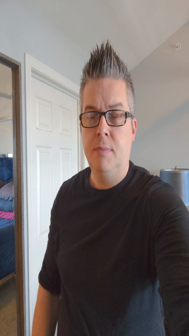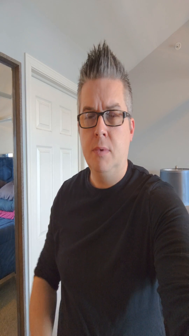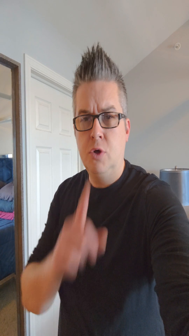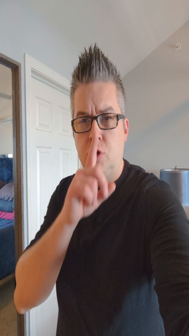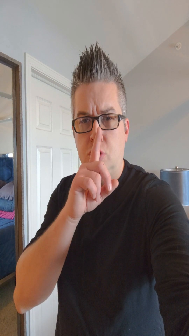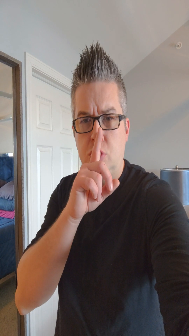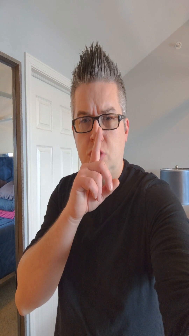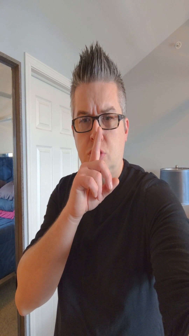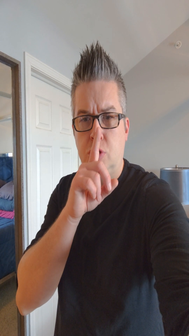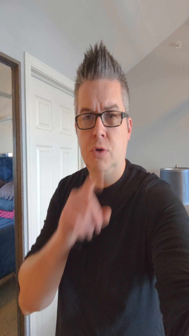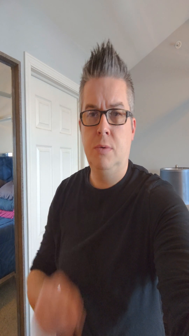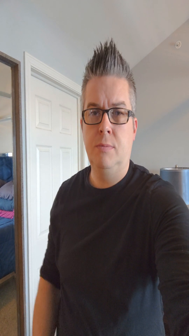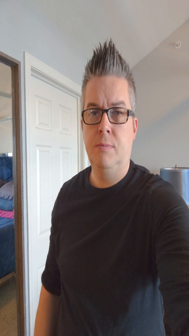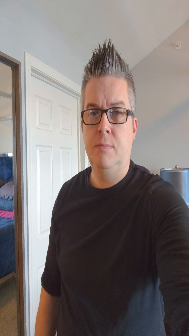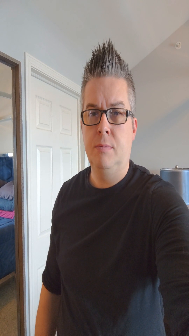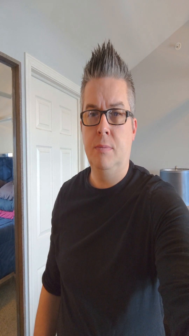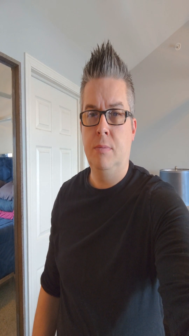shhh